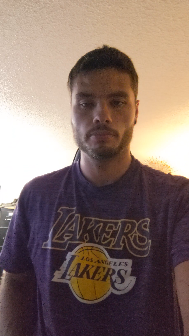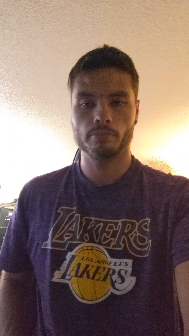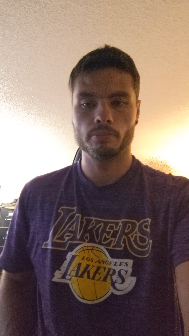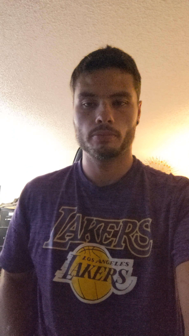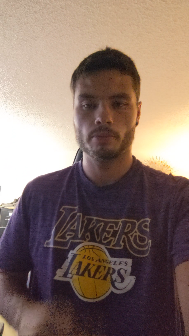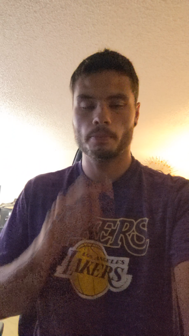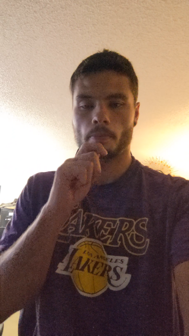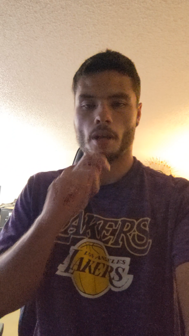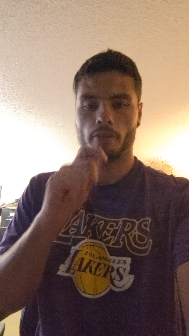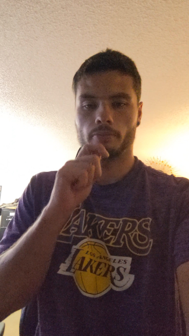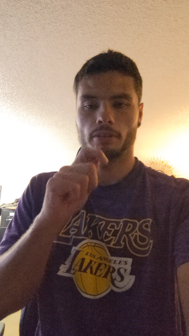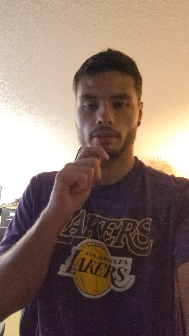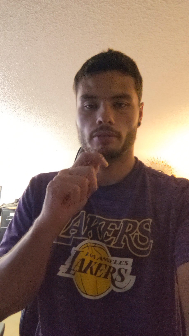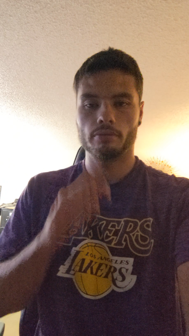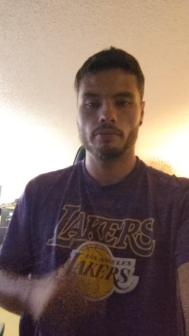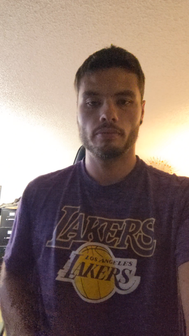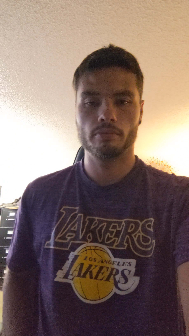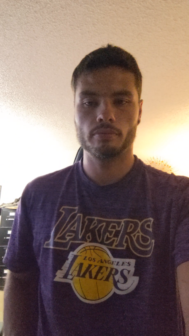popsicle